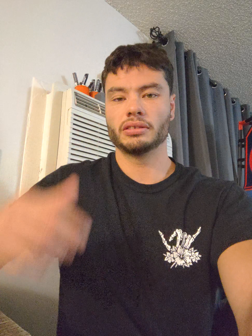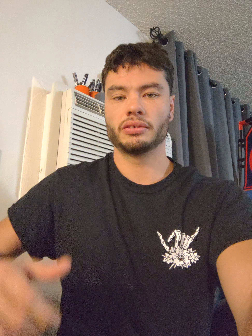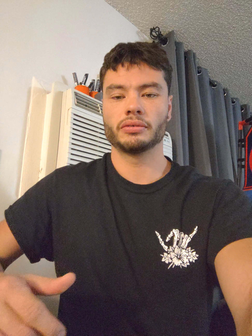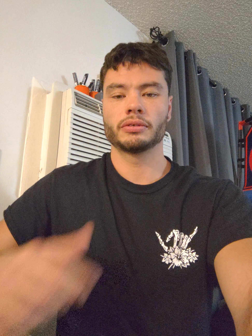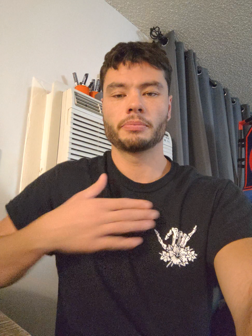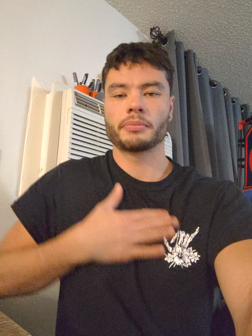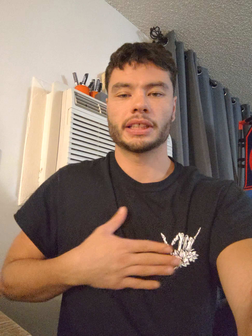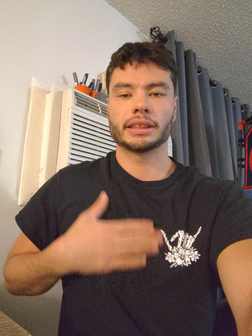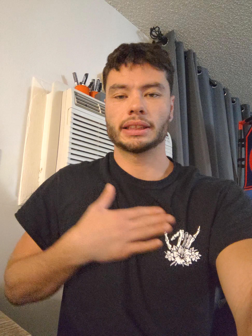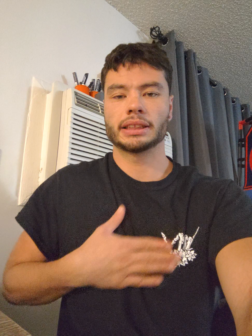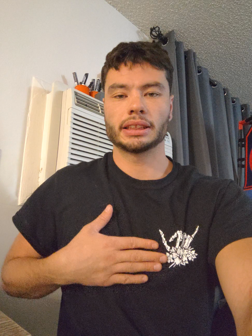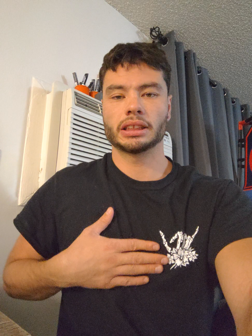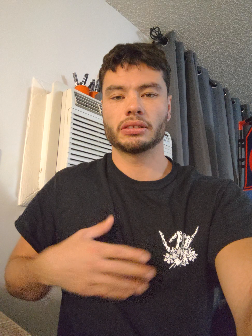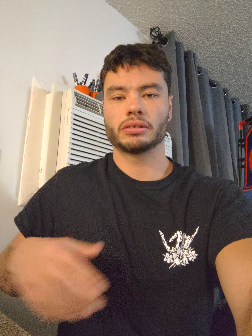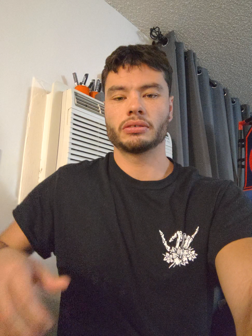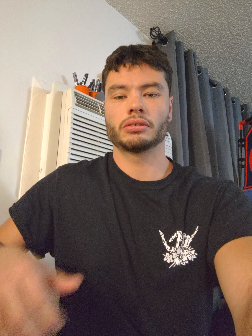please